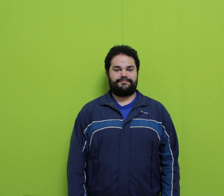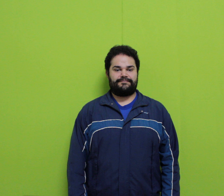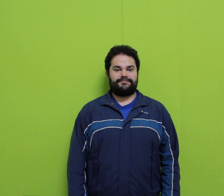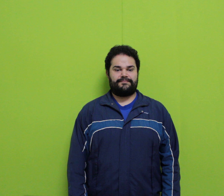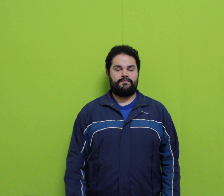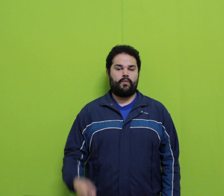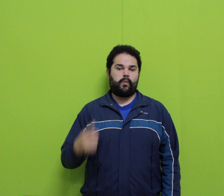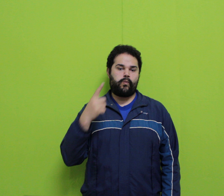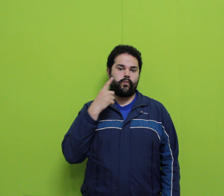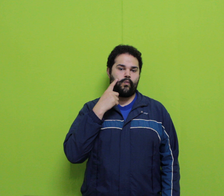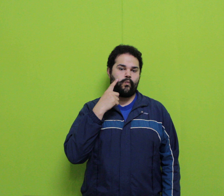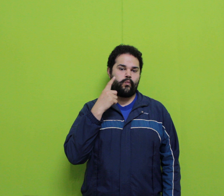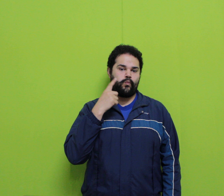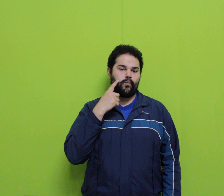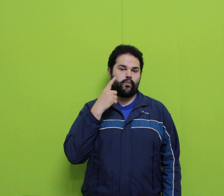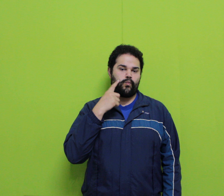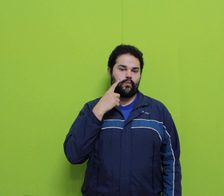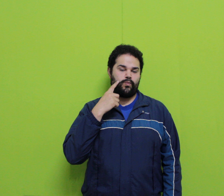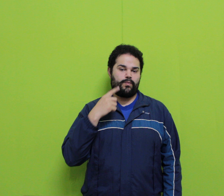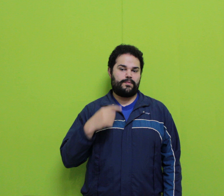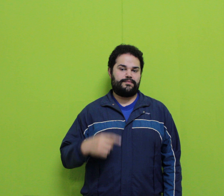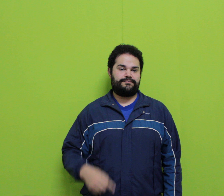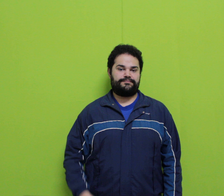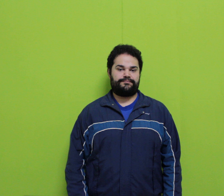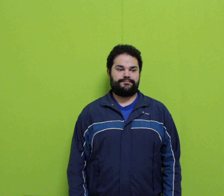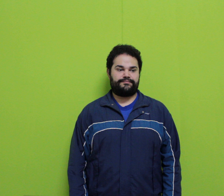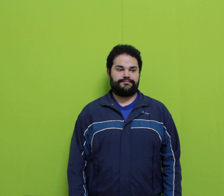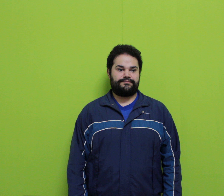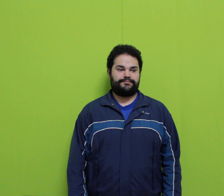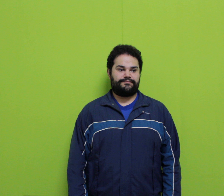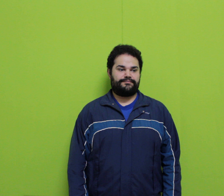bala